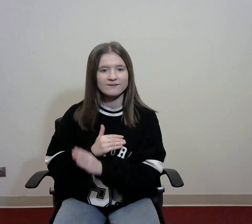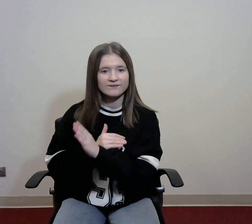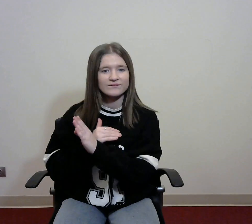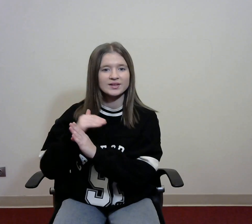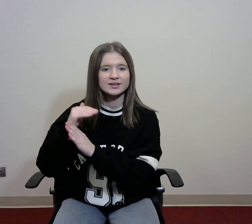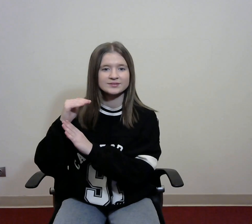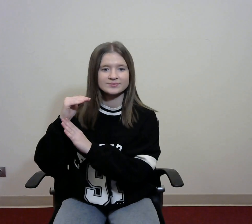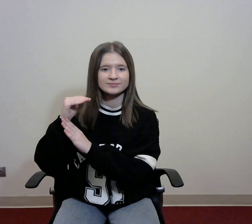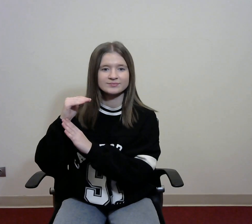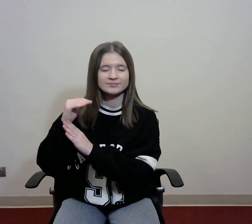uğur